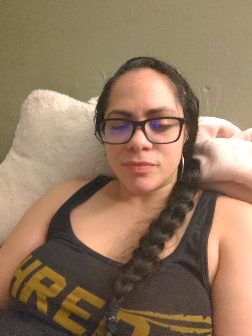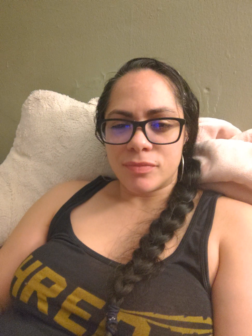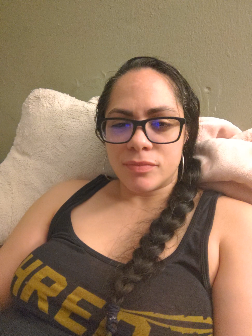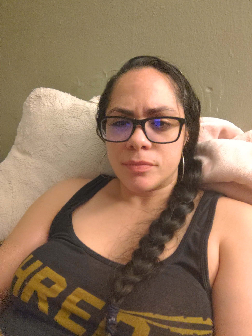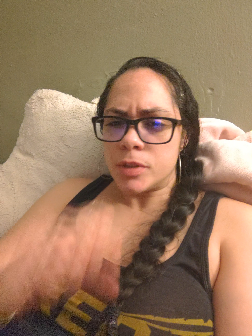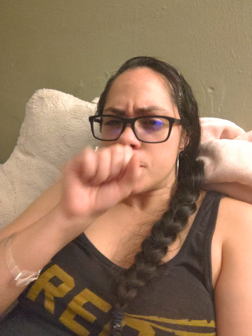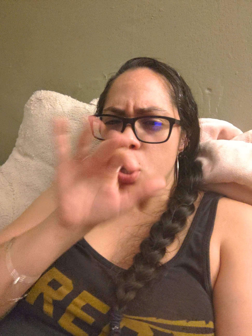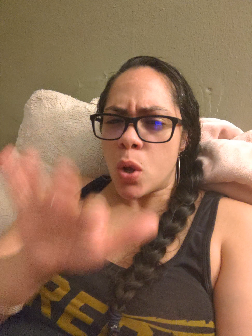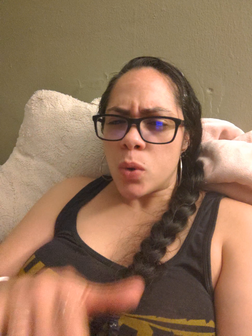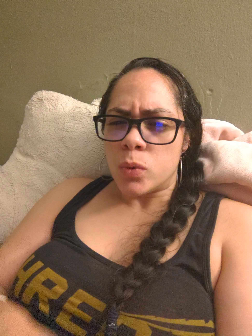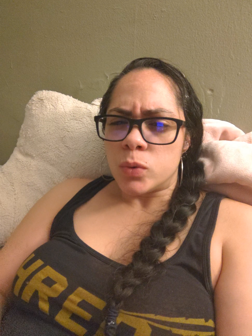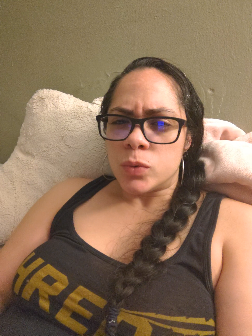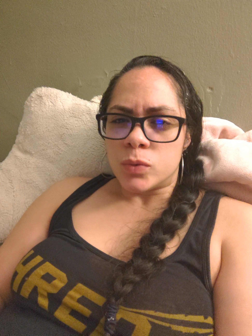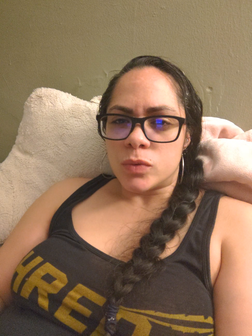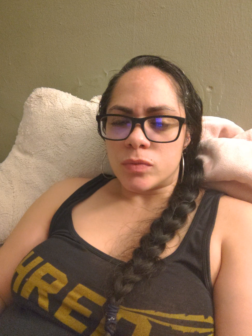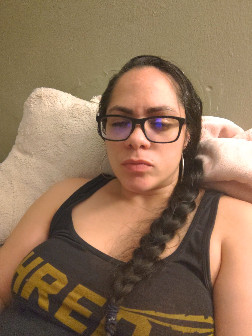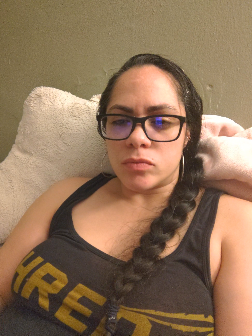blow